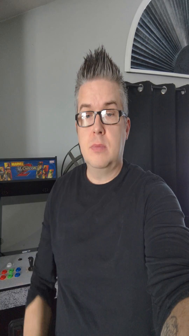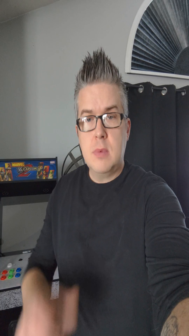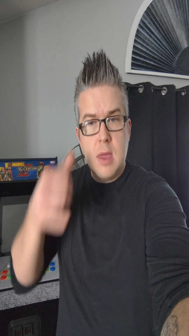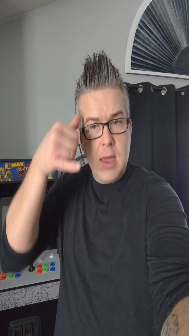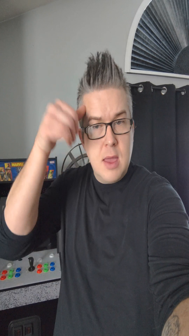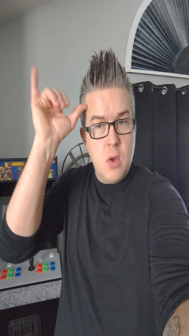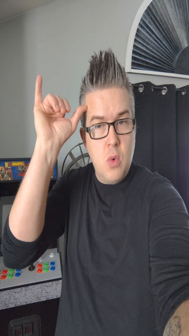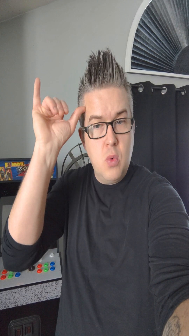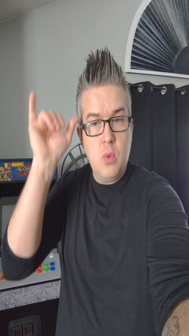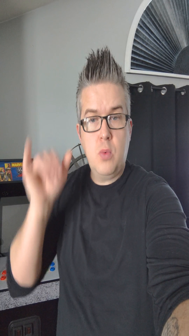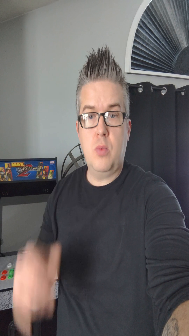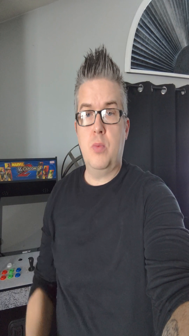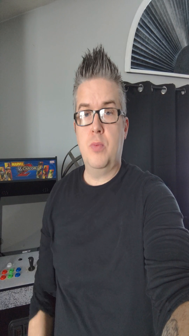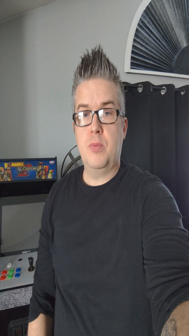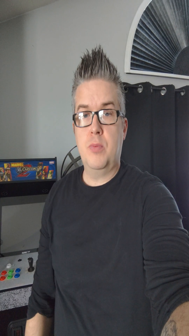cow